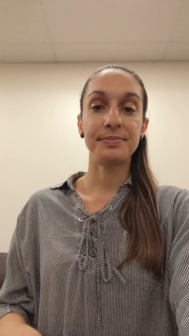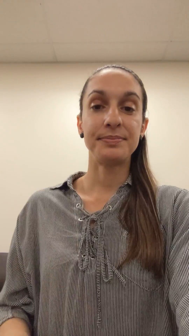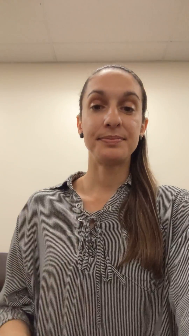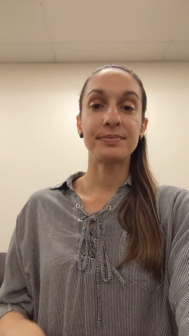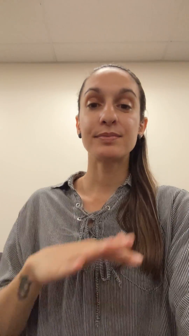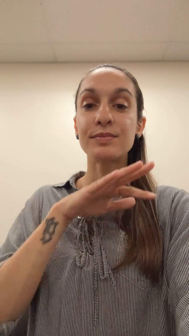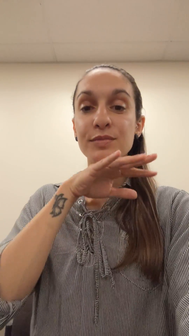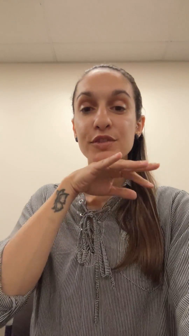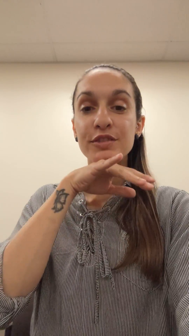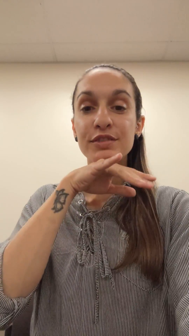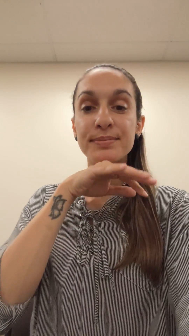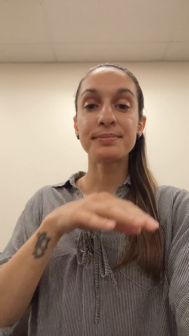naughty